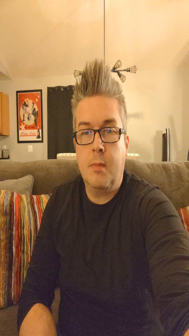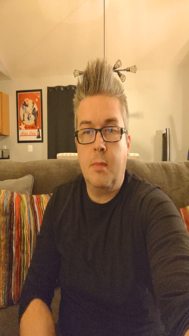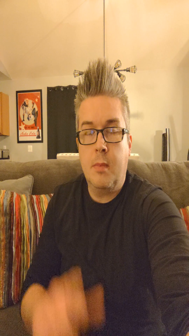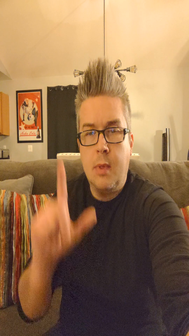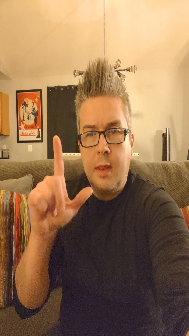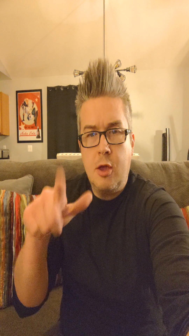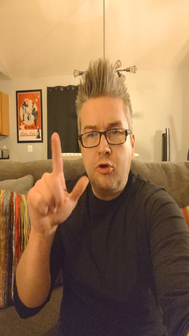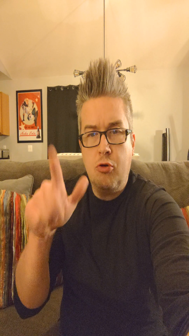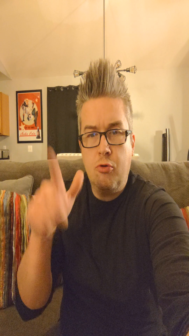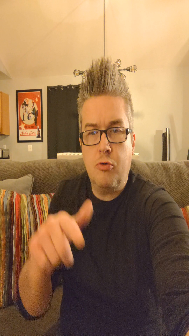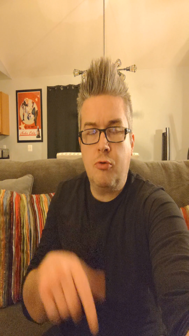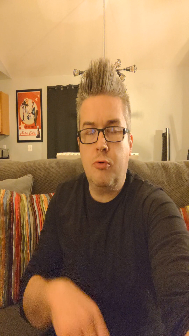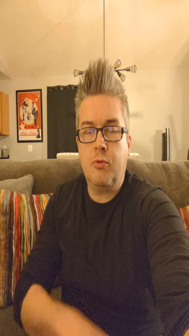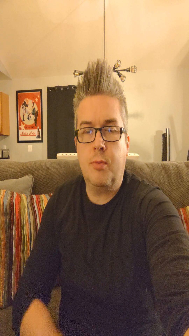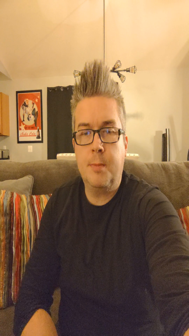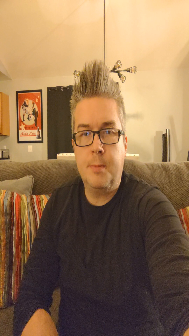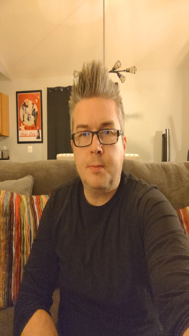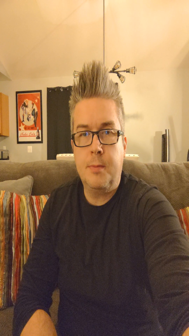later